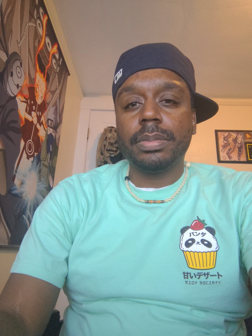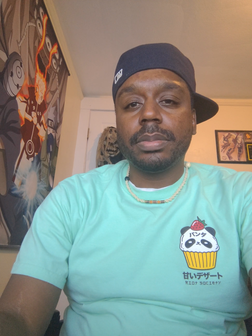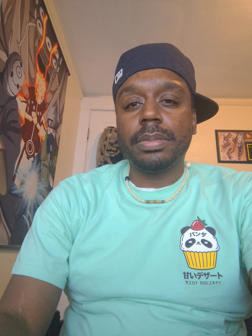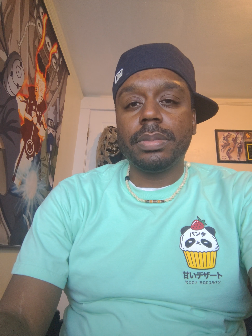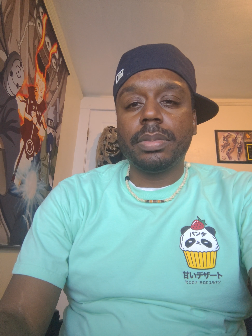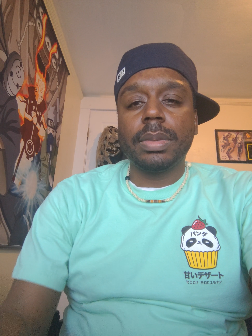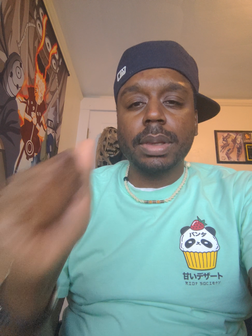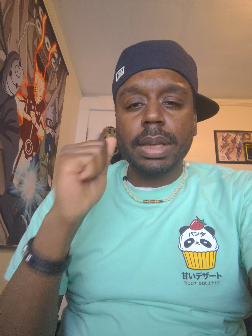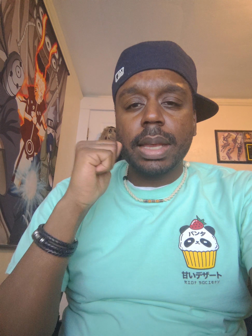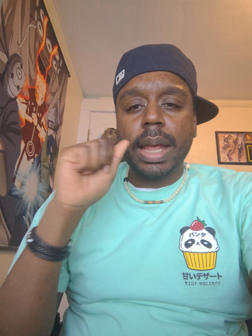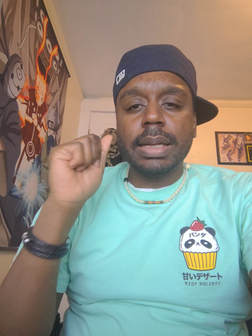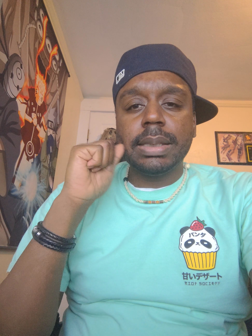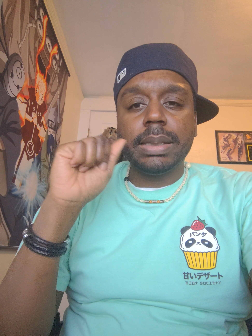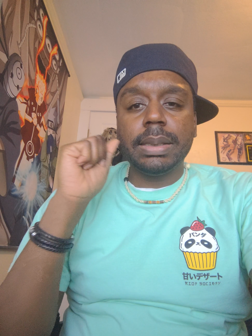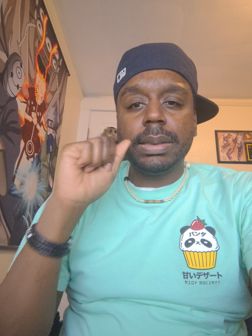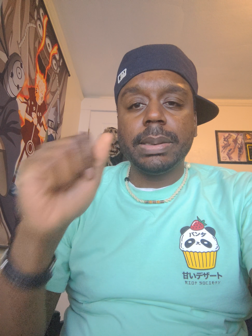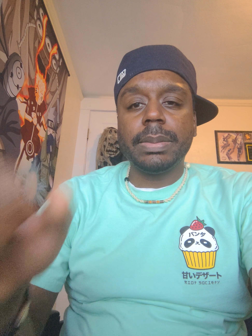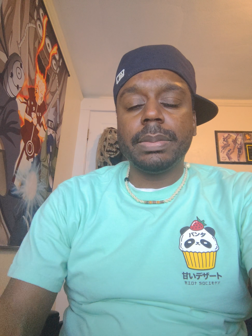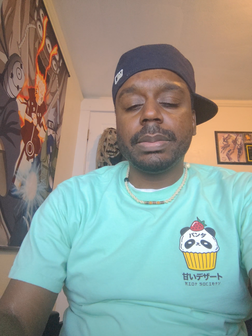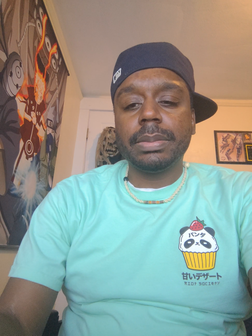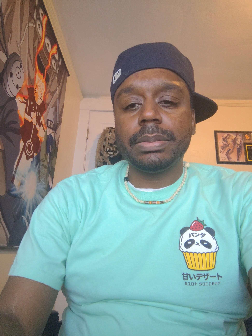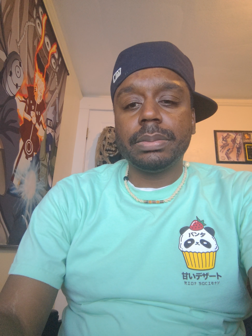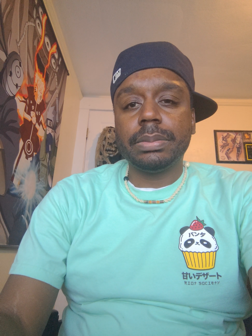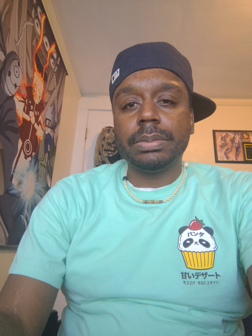aunt